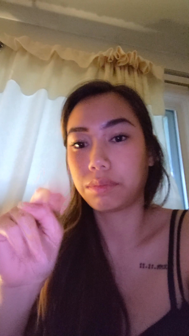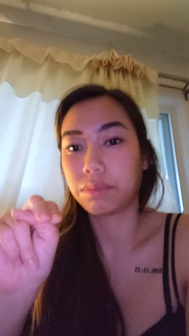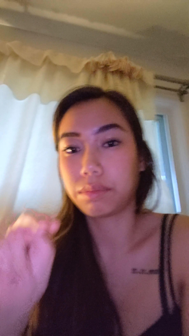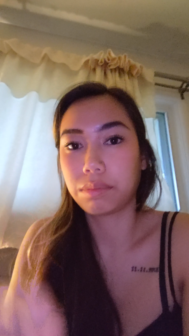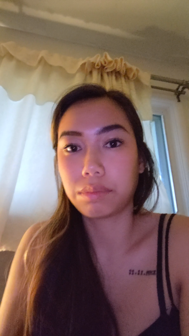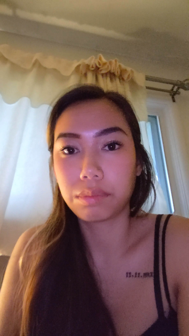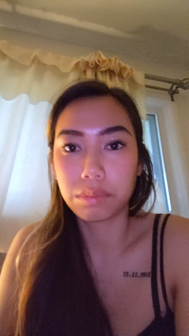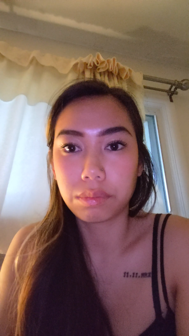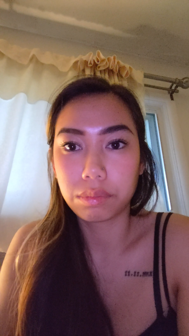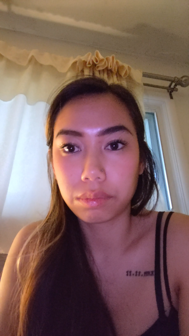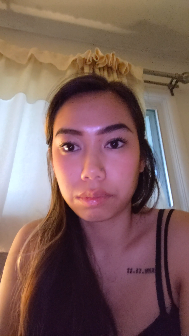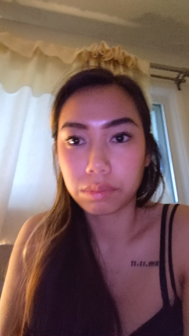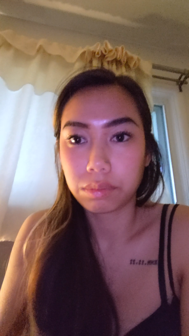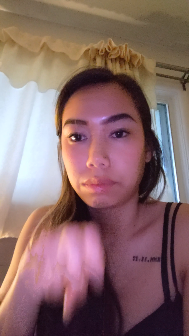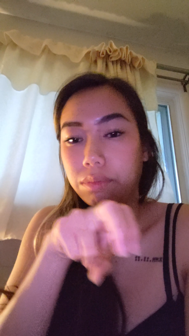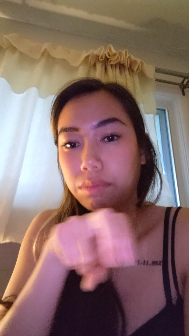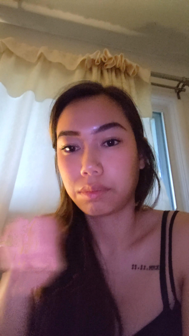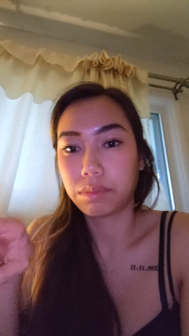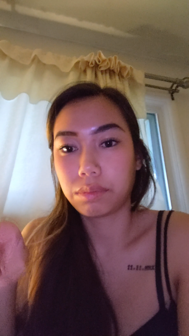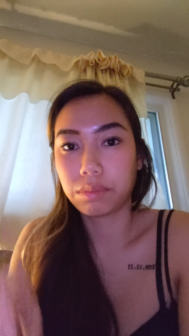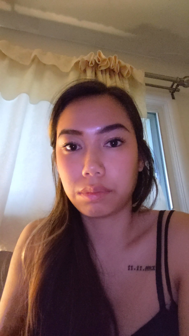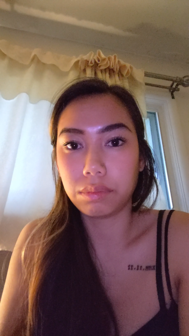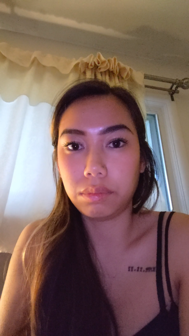bench